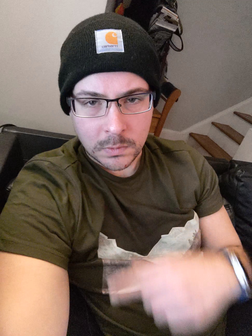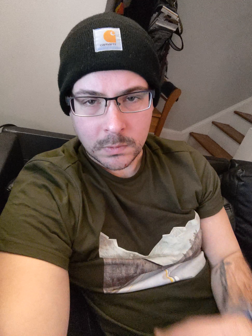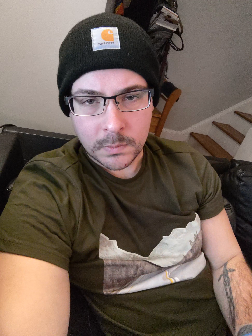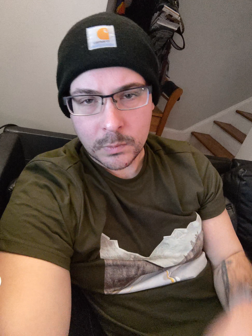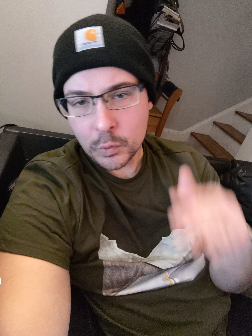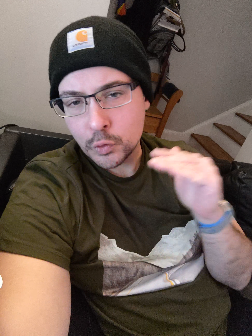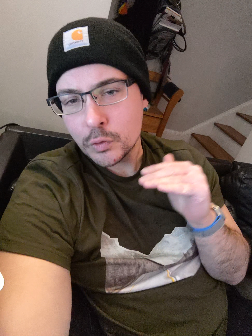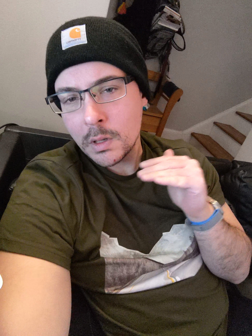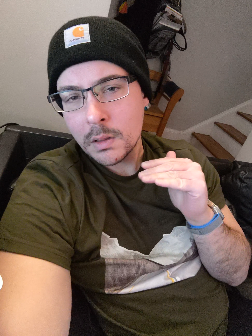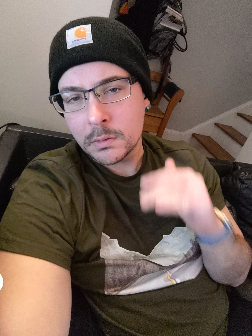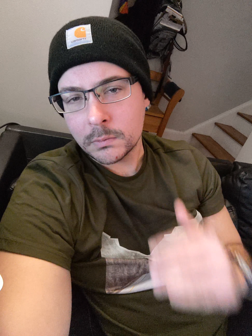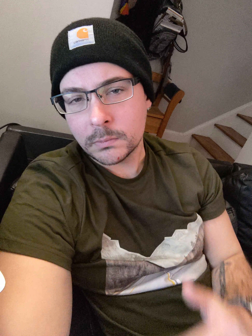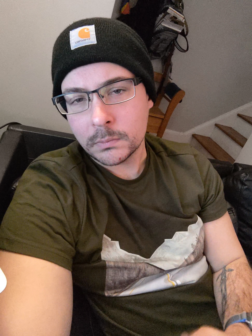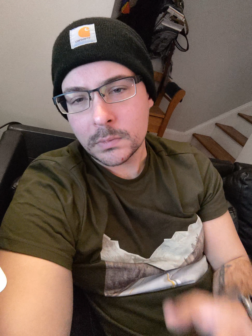child